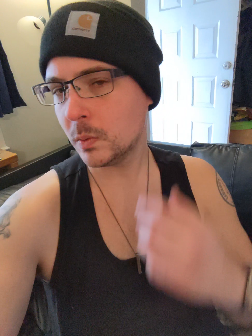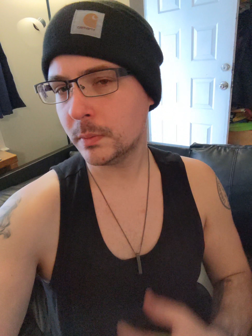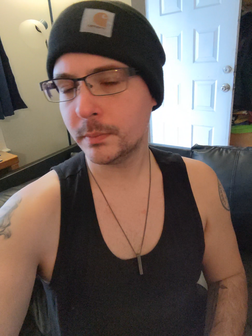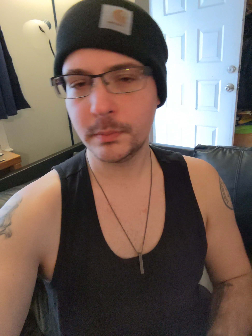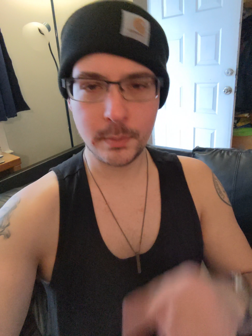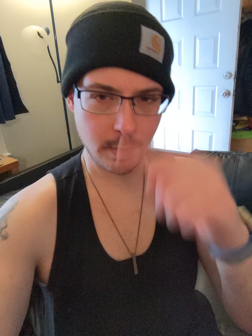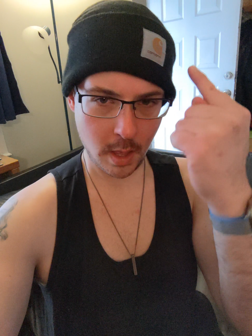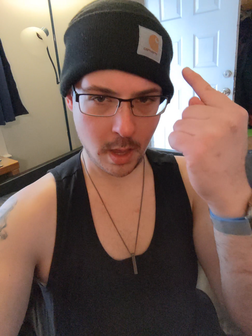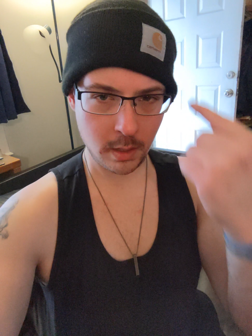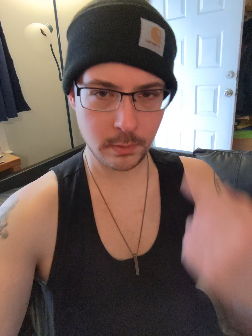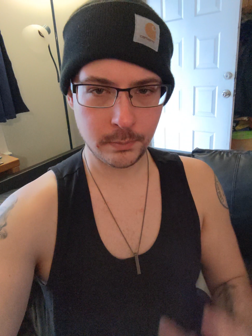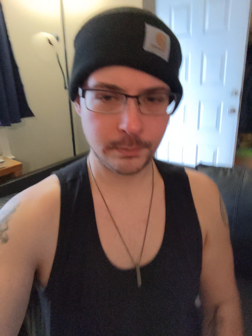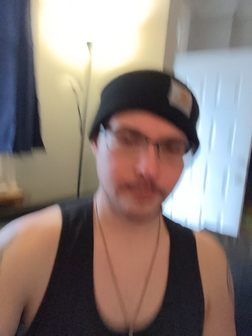black